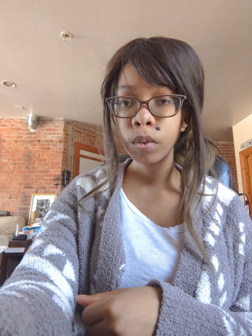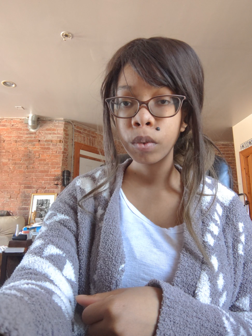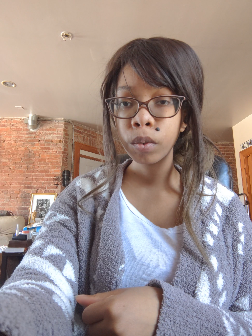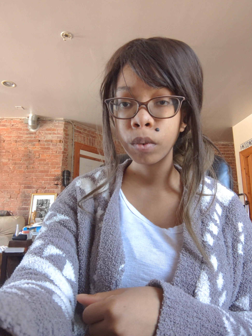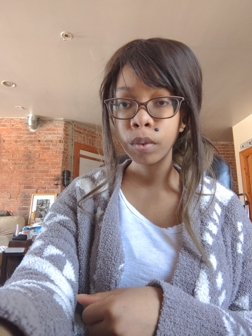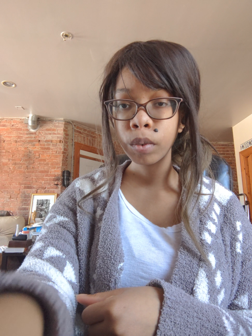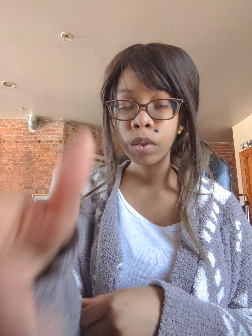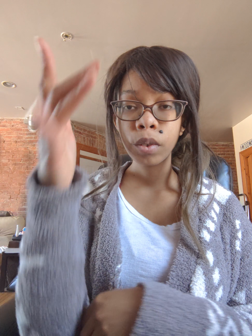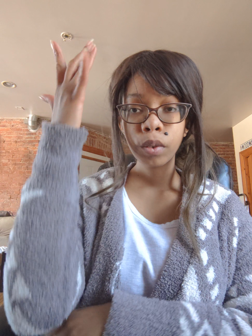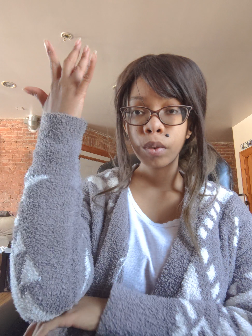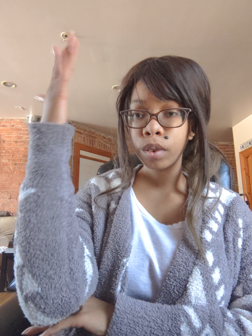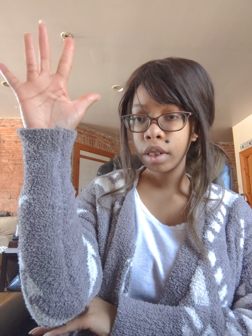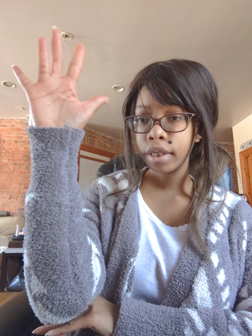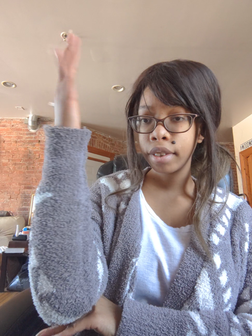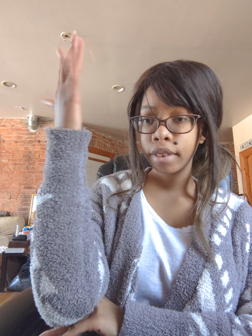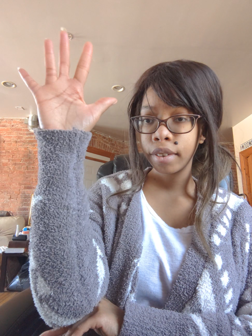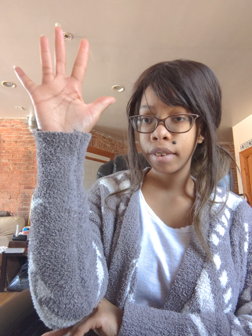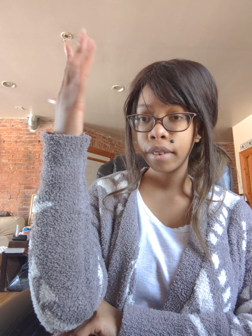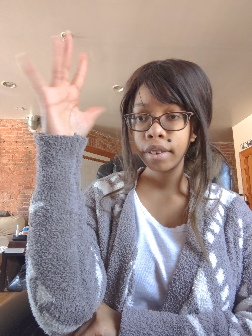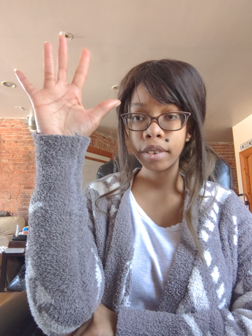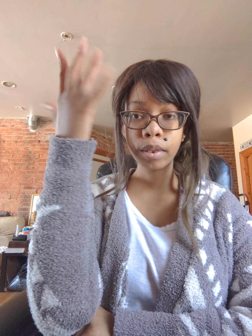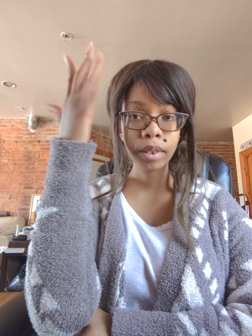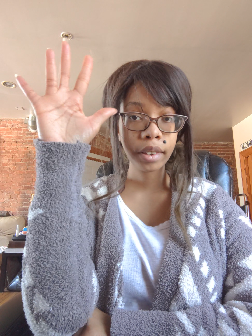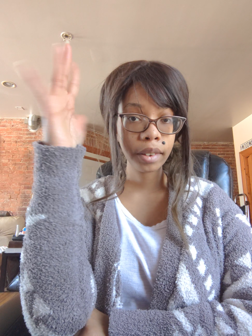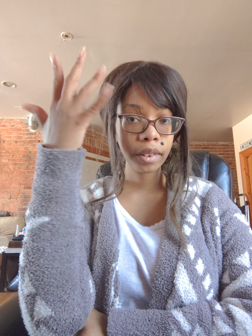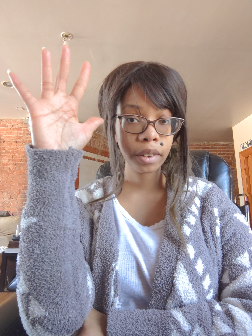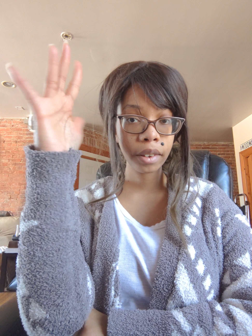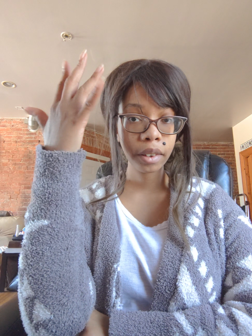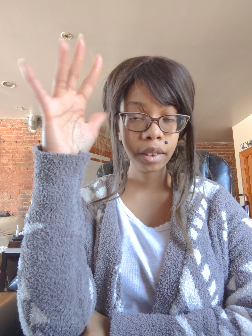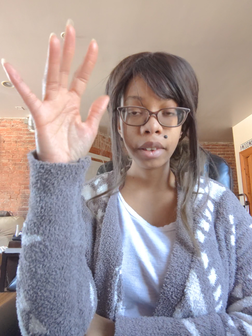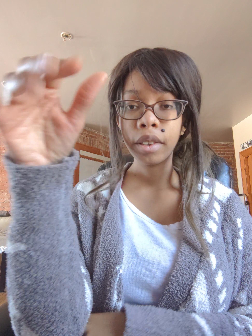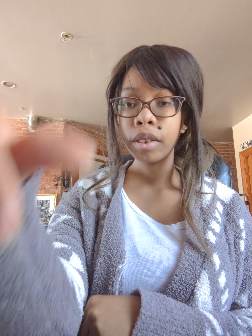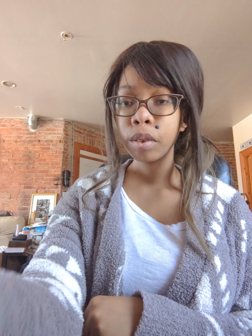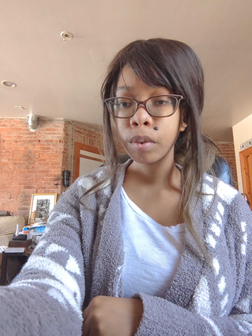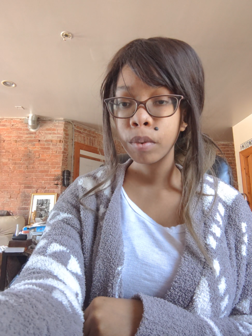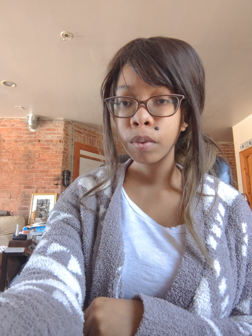tree